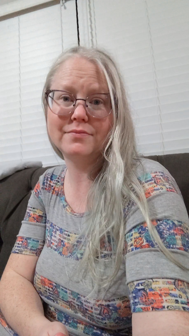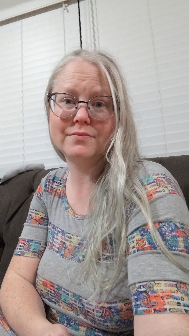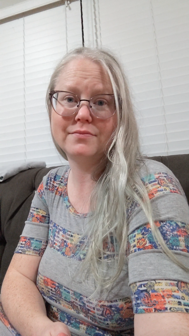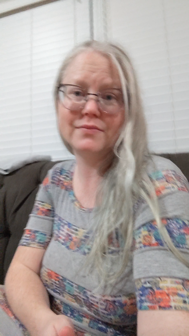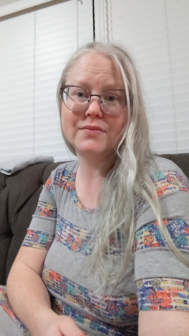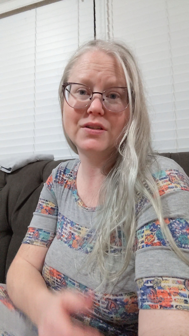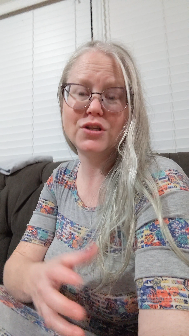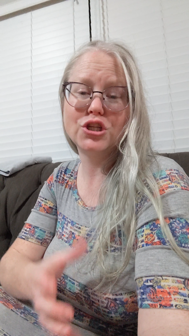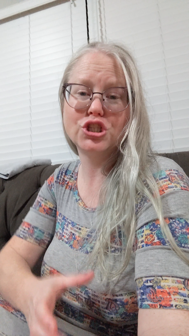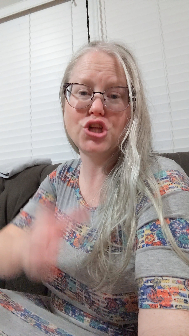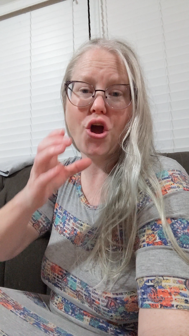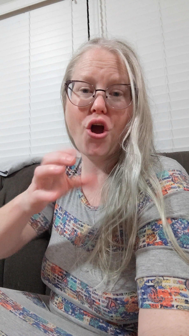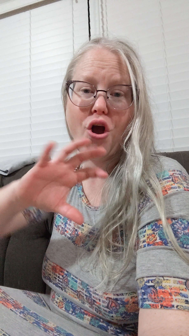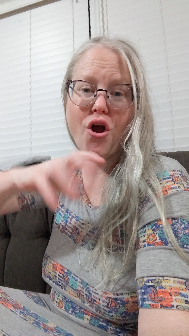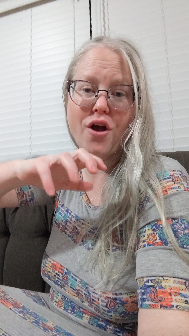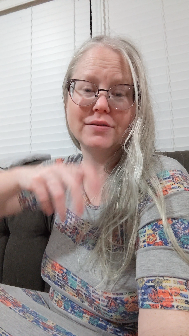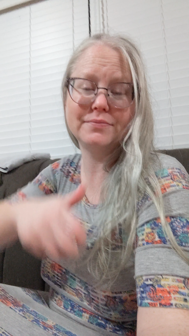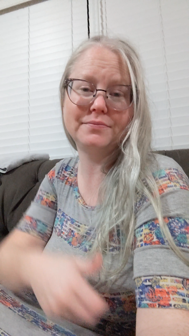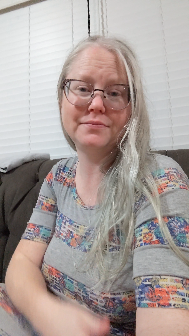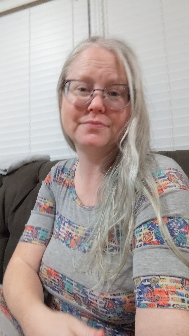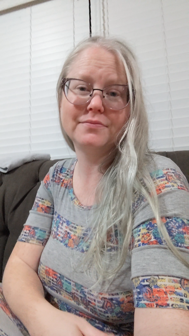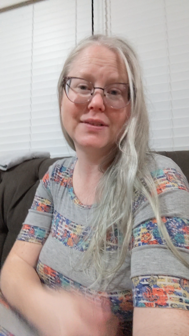jar